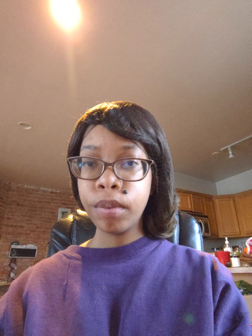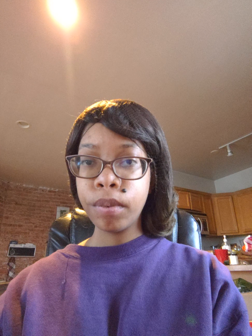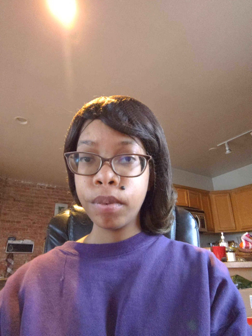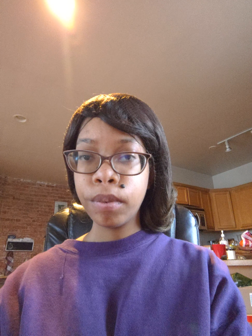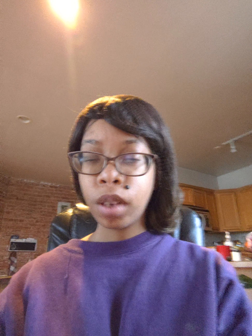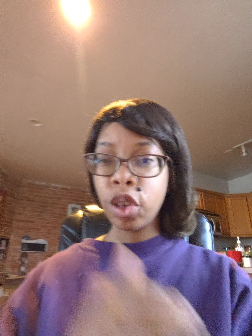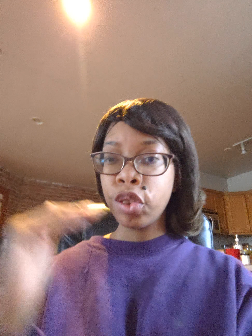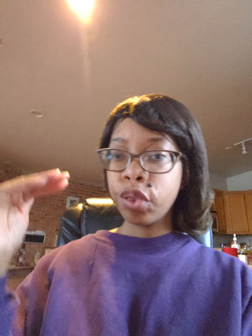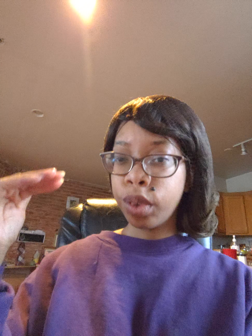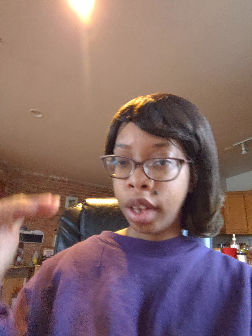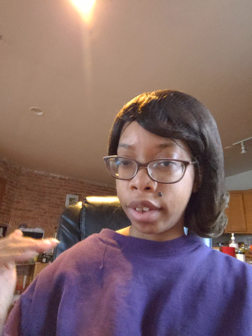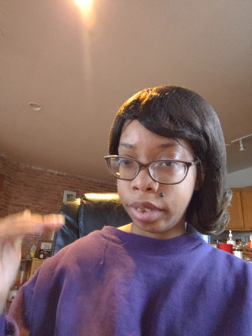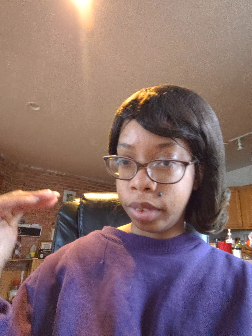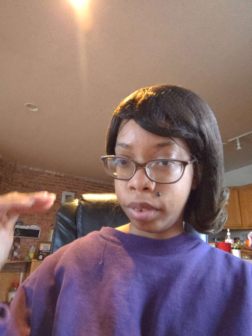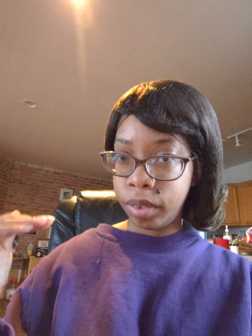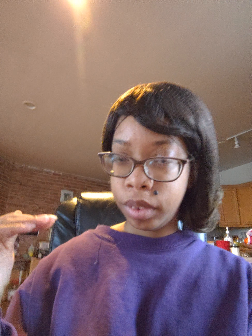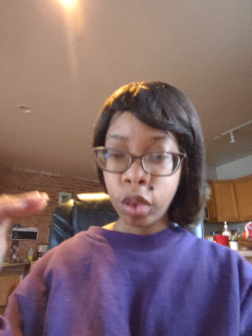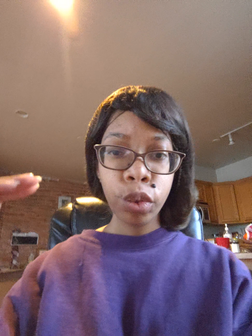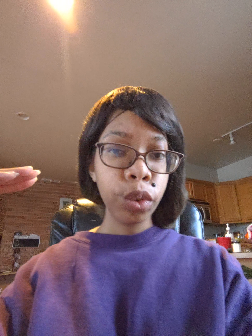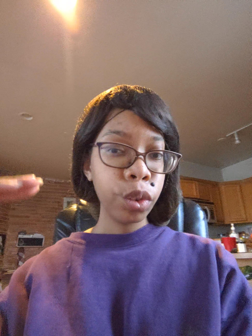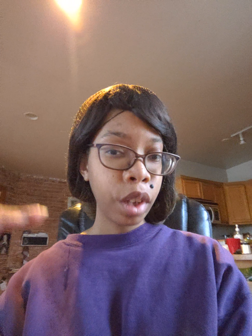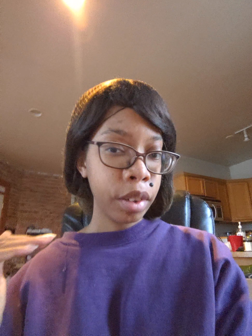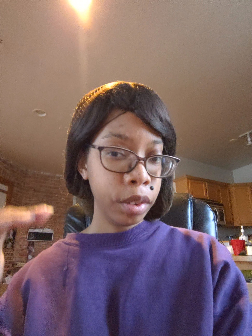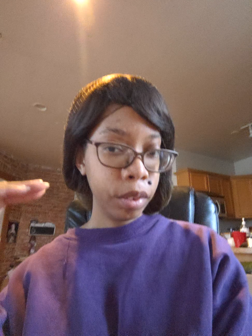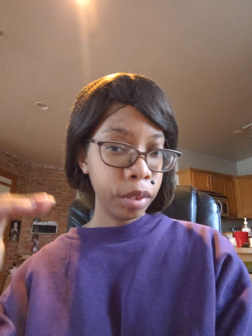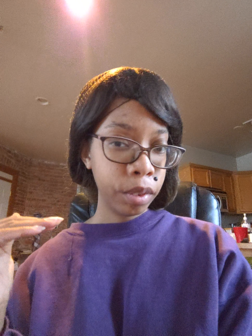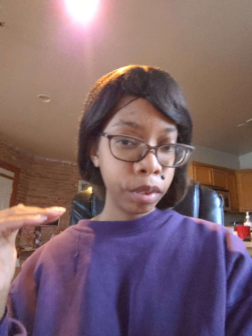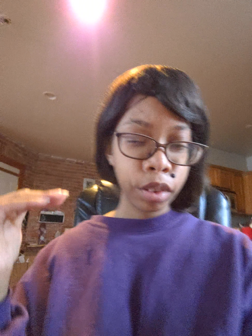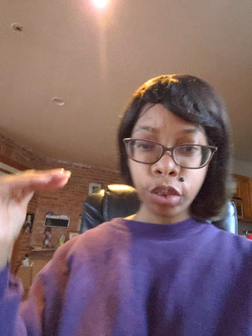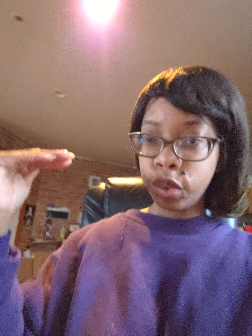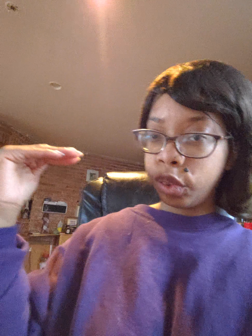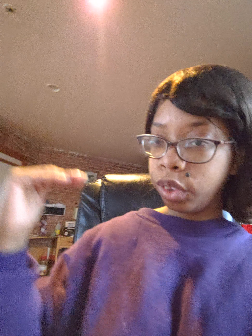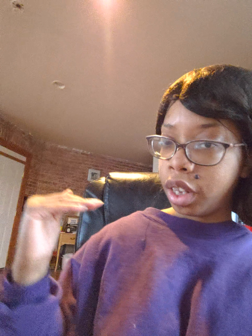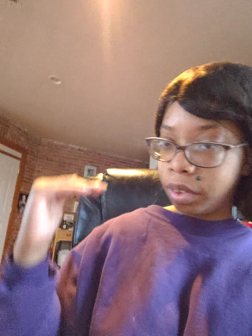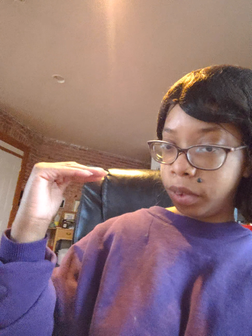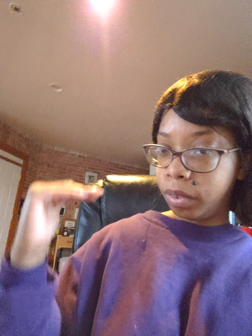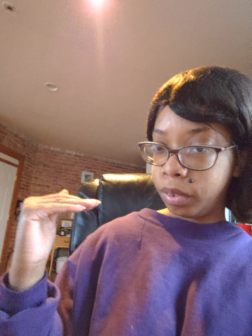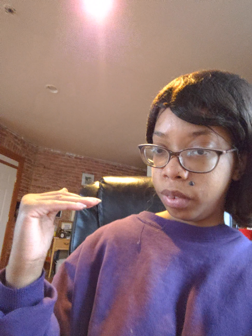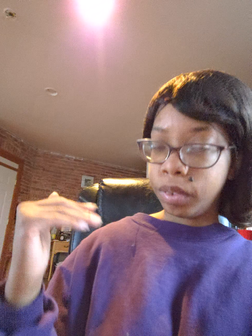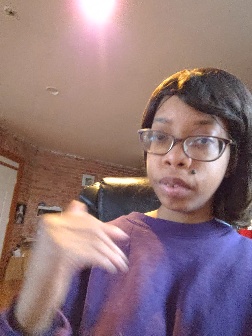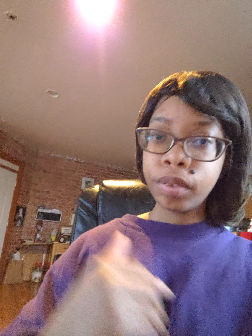child